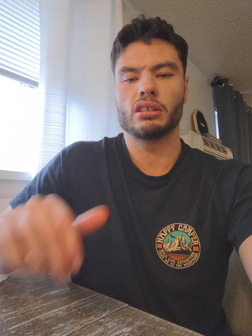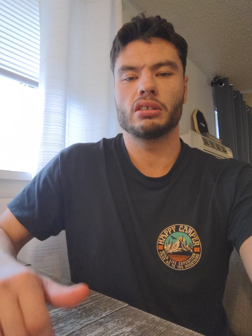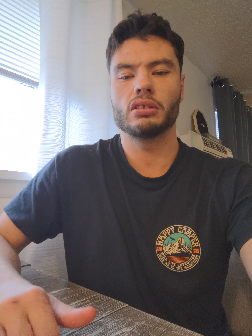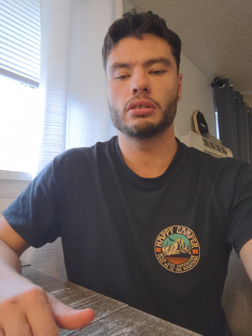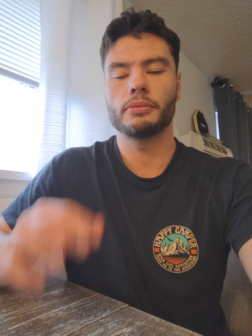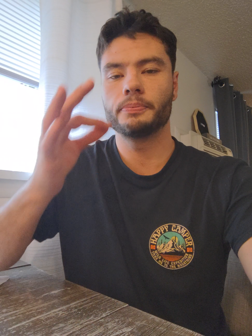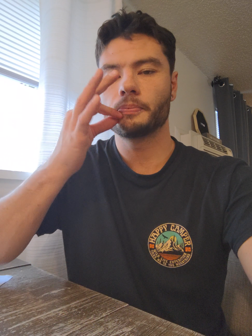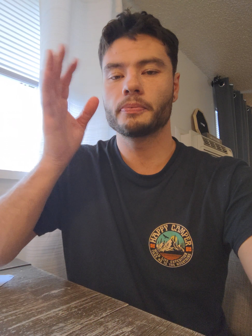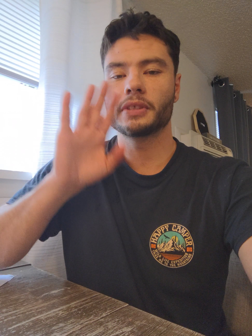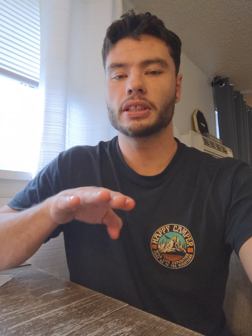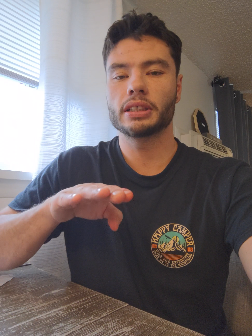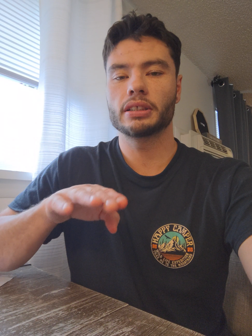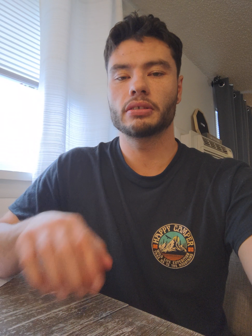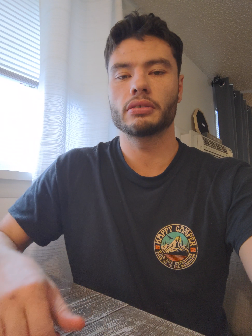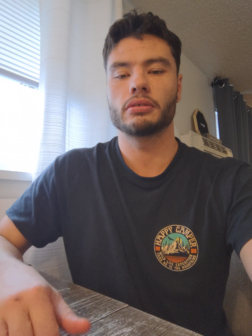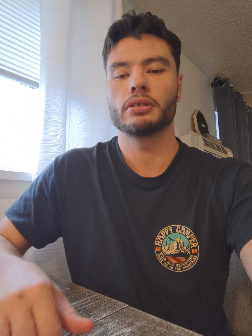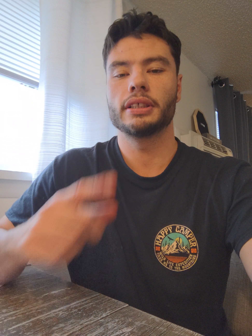bee